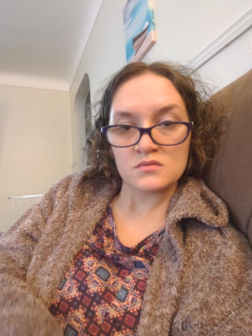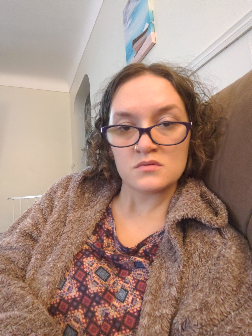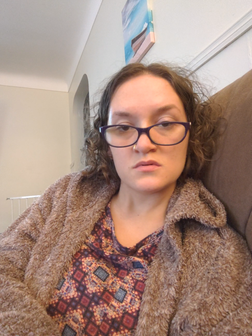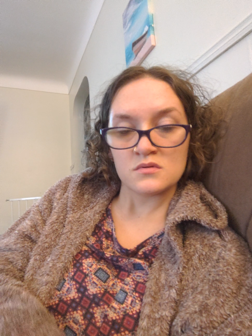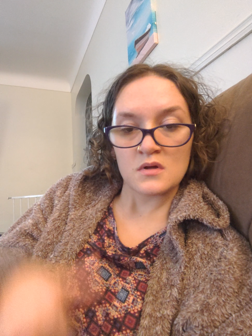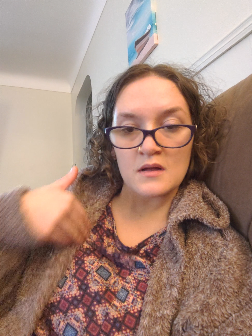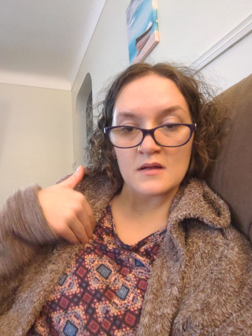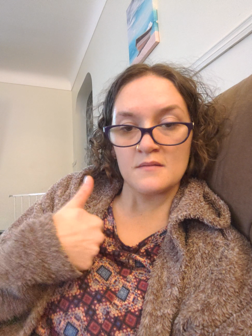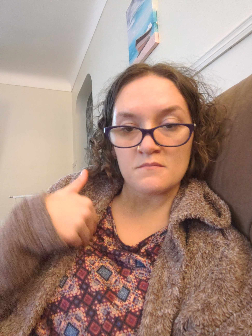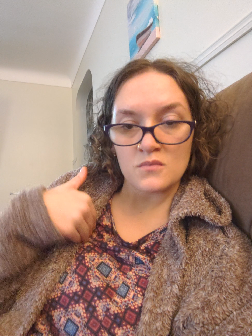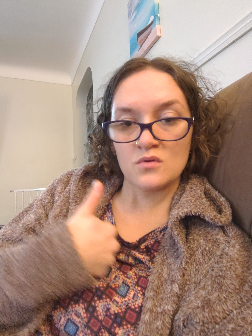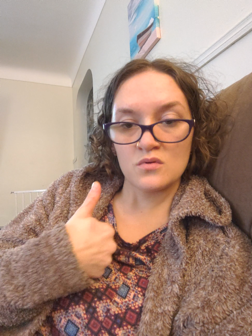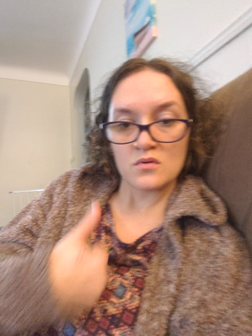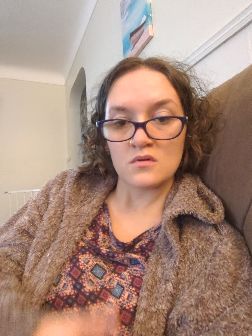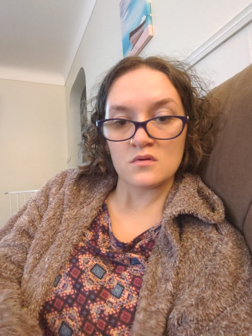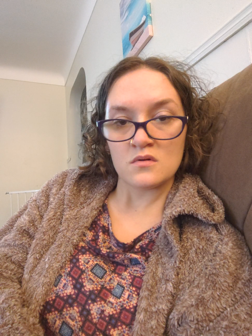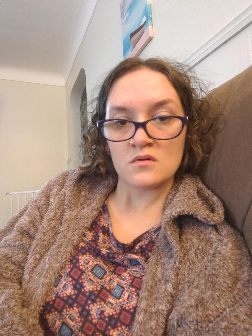animal